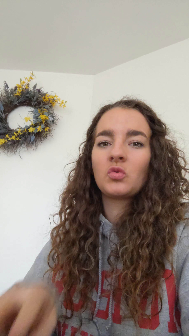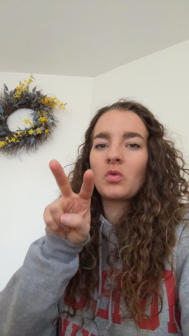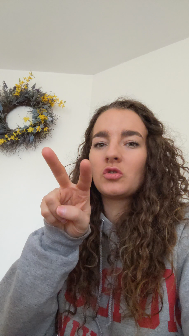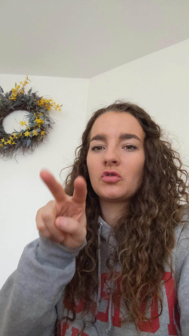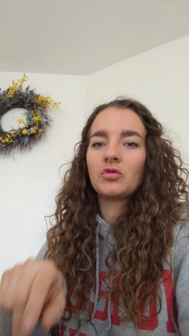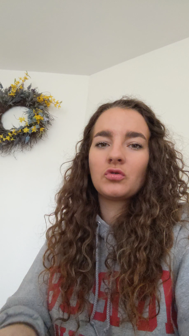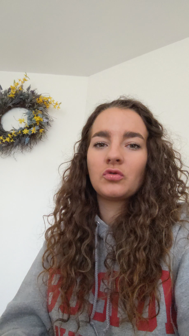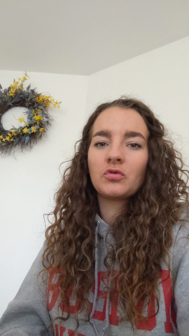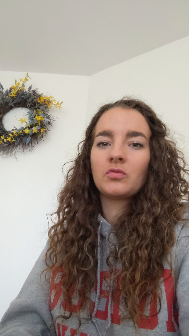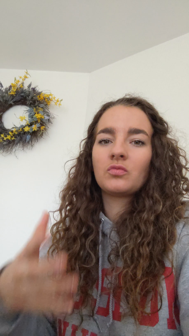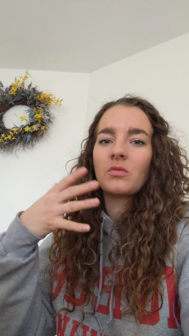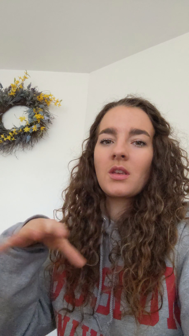dress